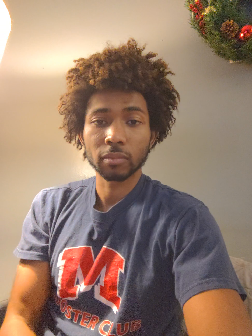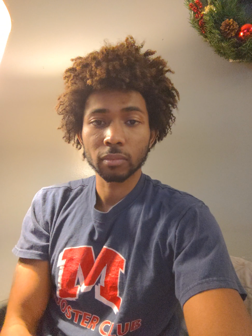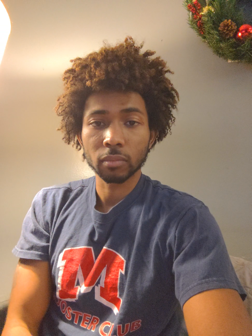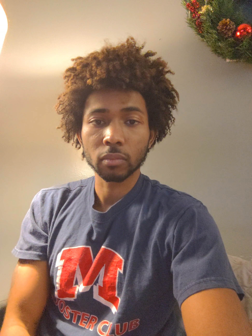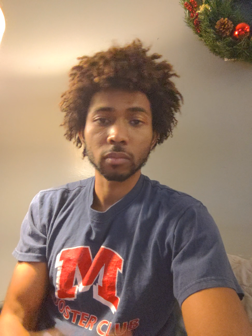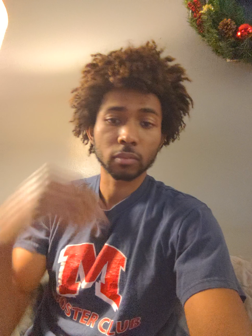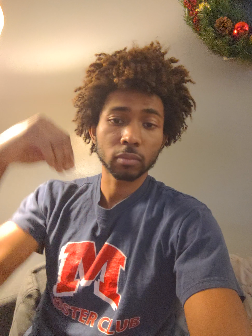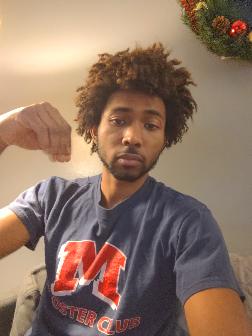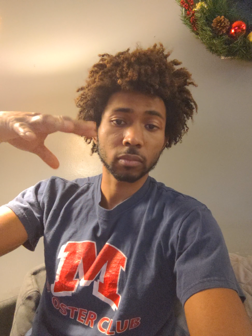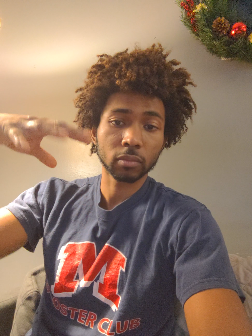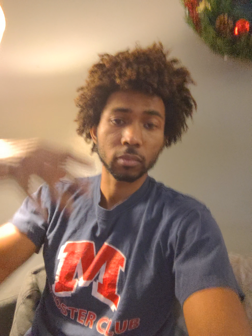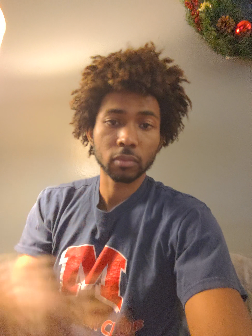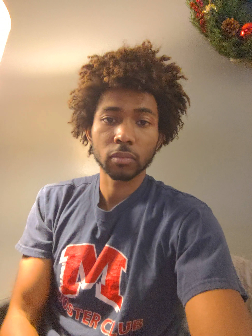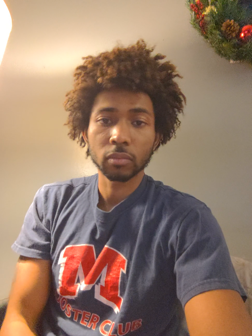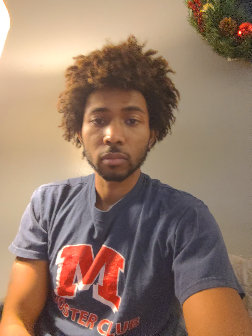lamp